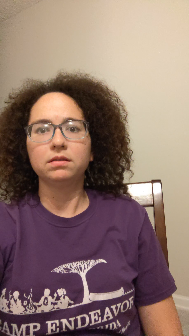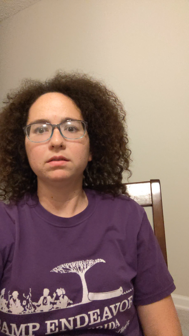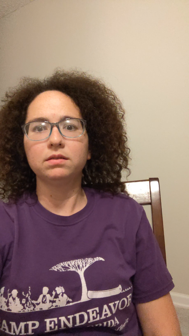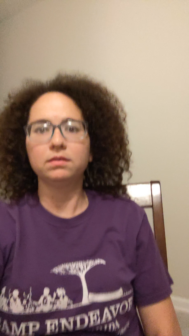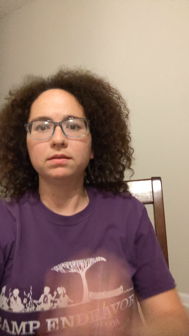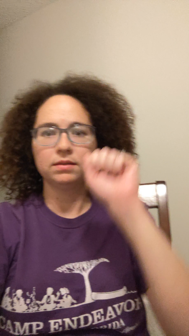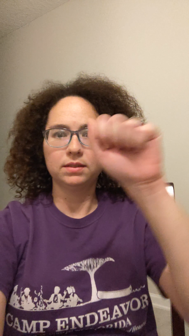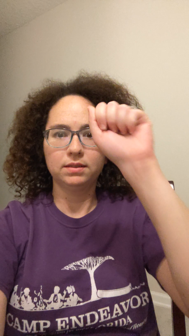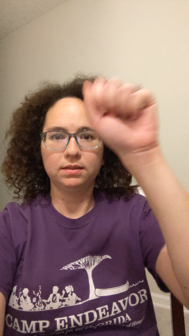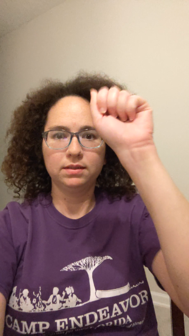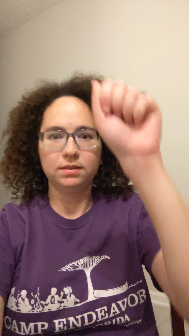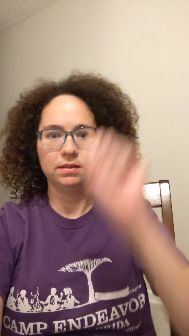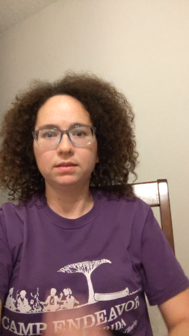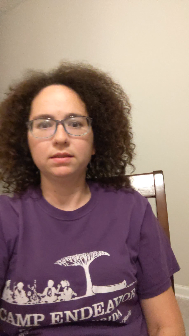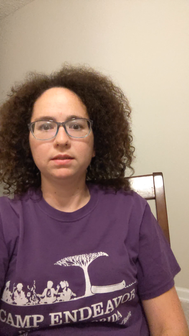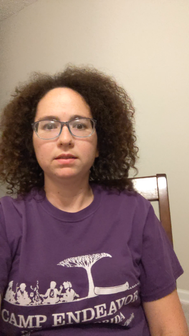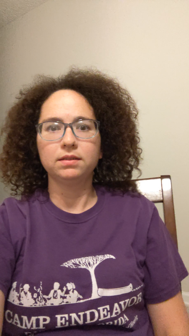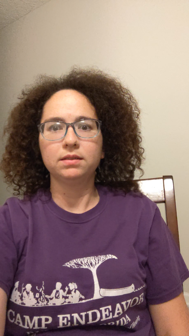knock